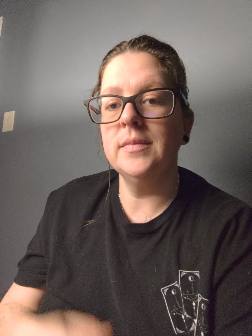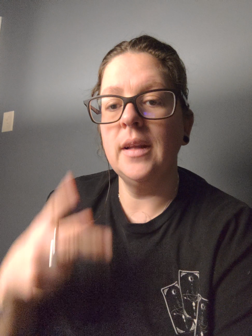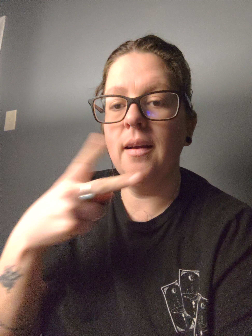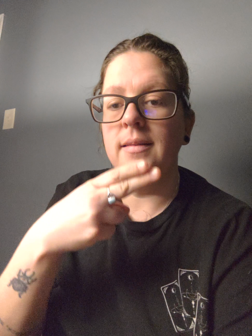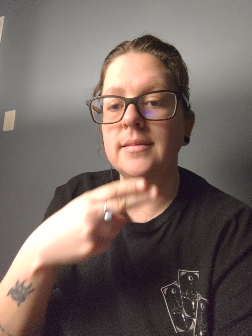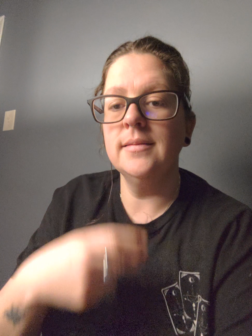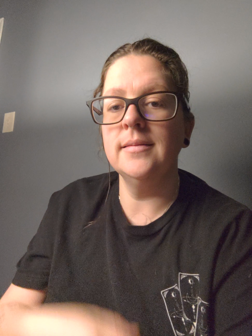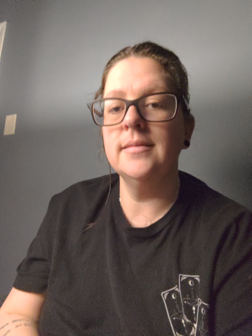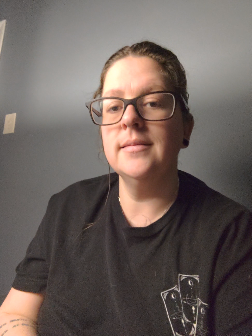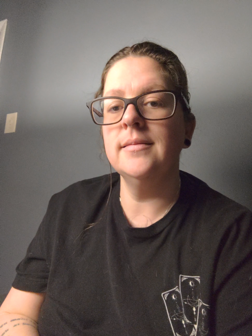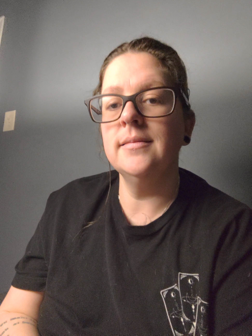cut